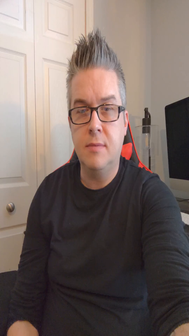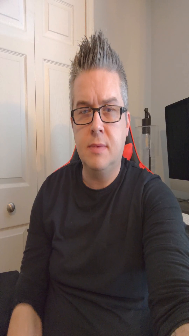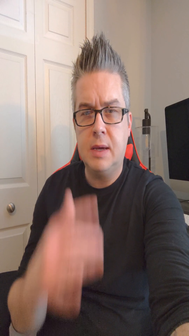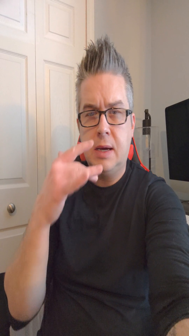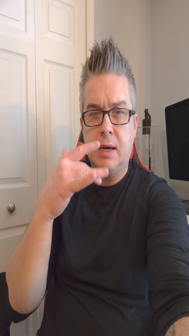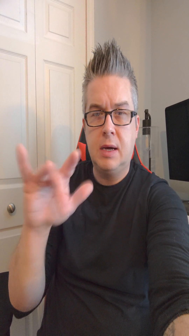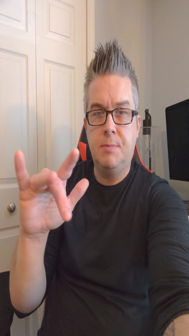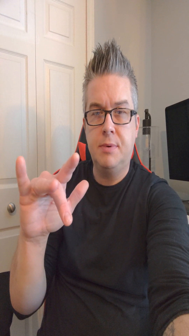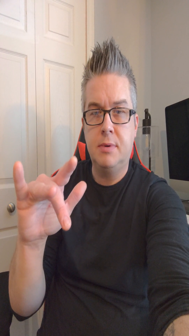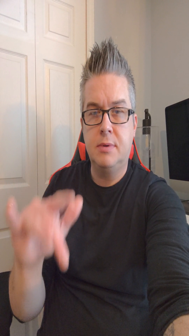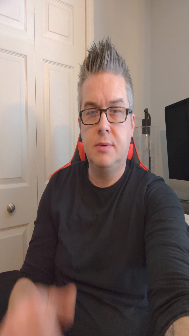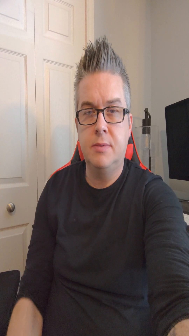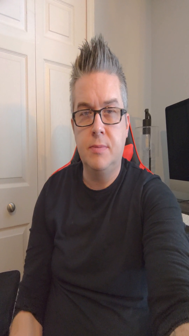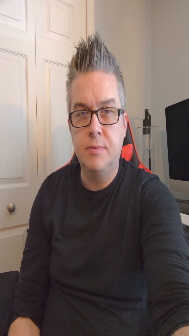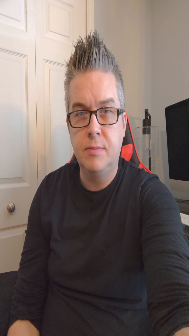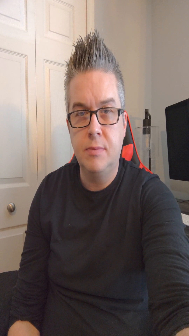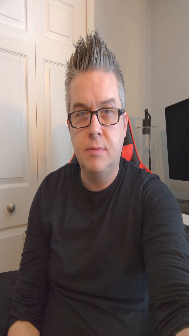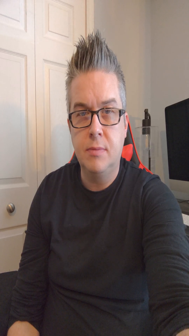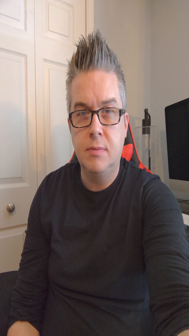empty